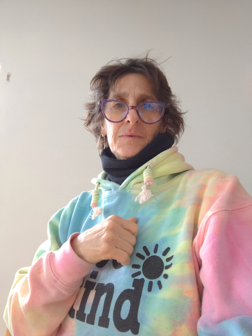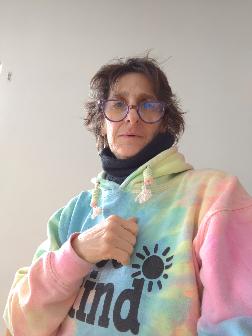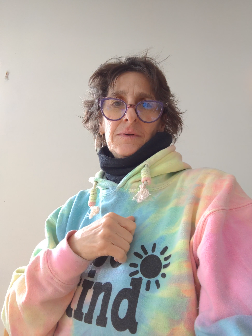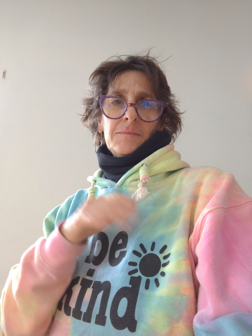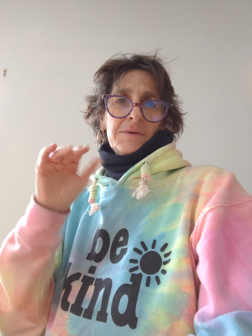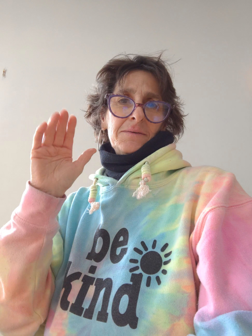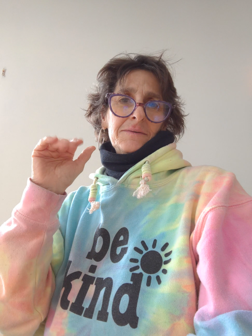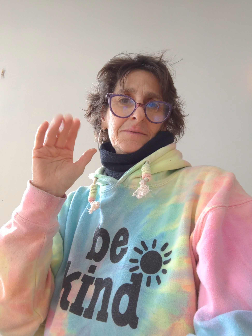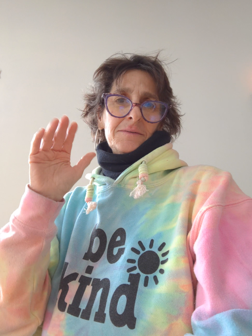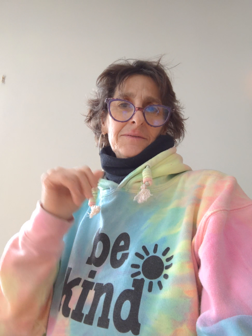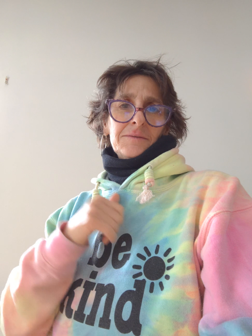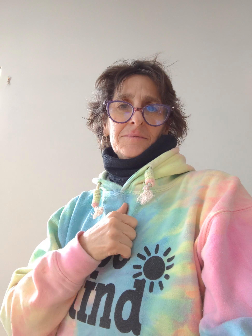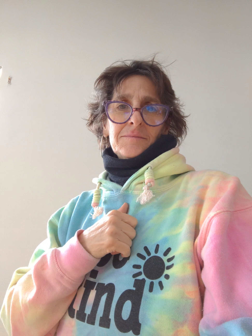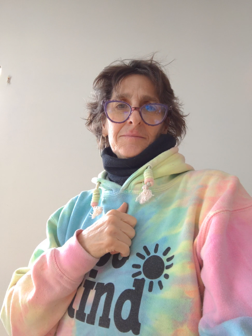bye